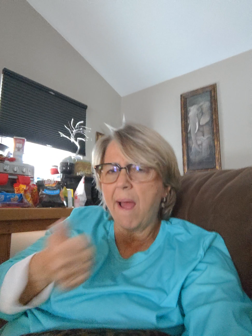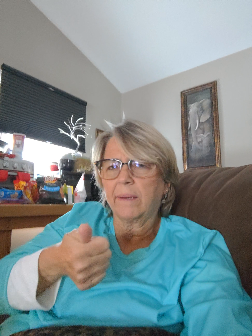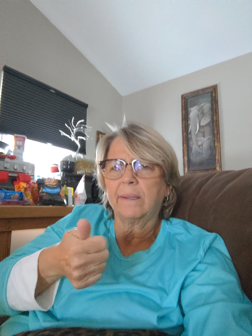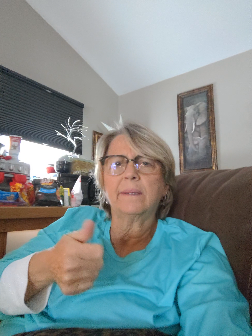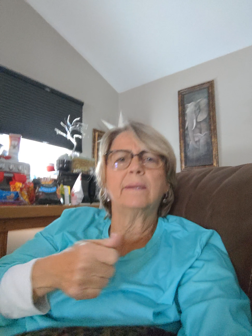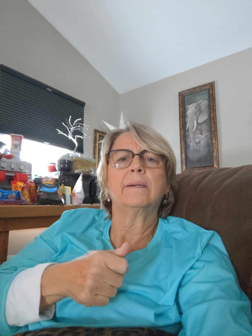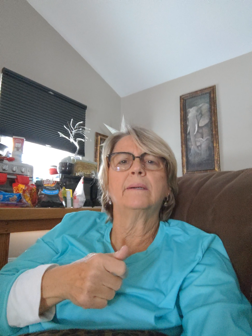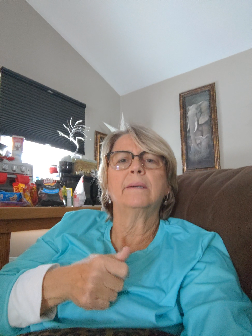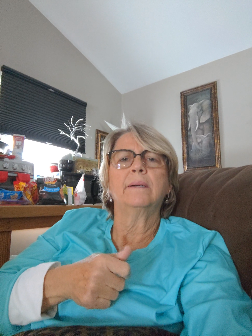hide